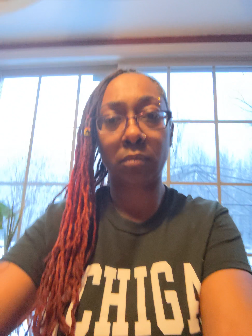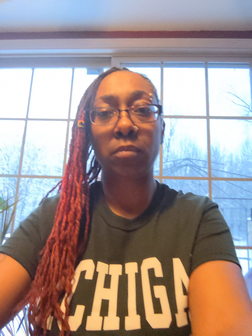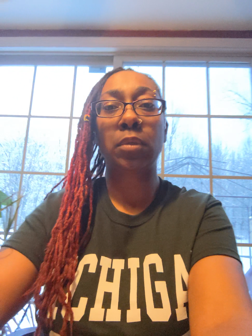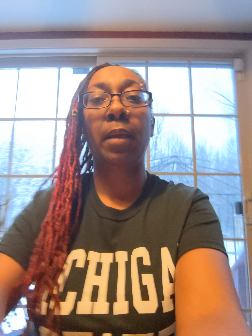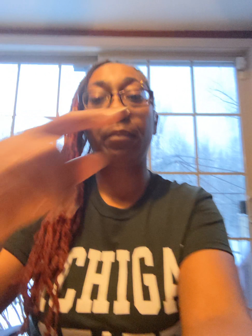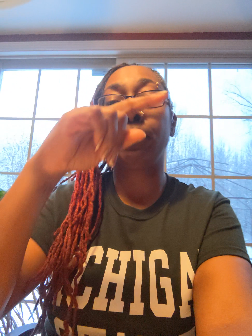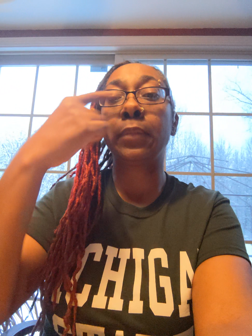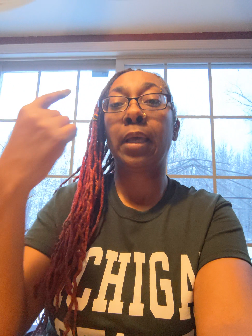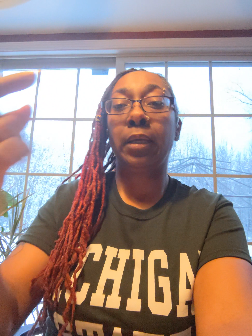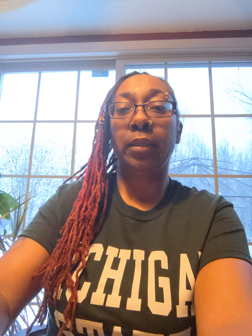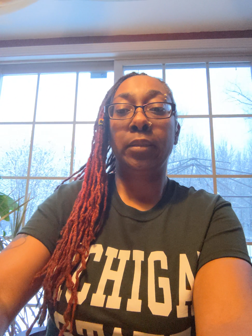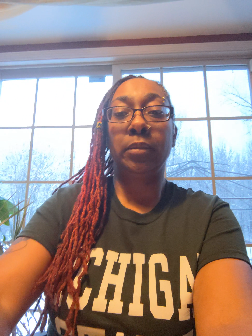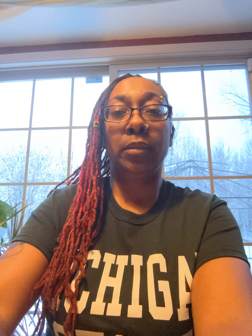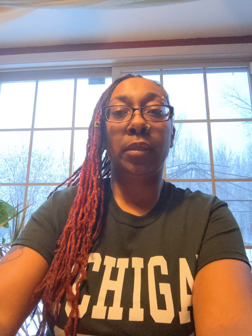black